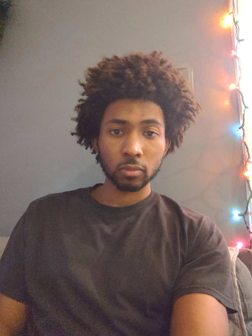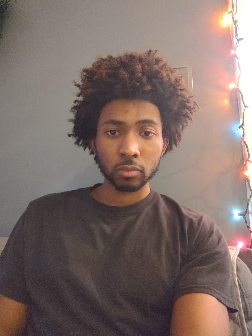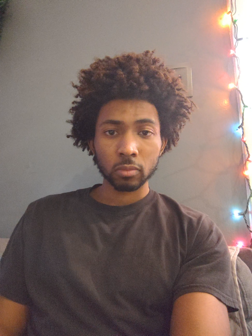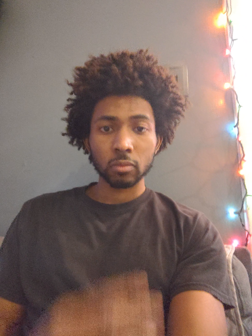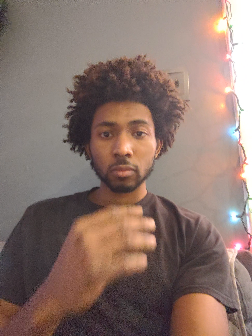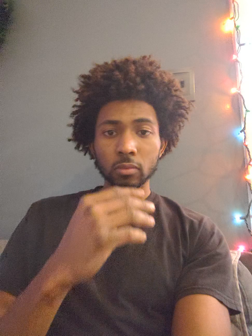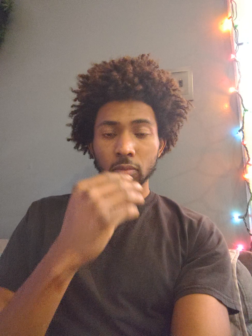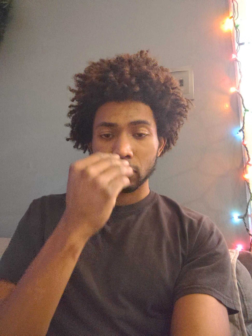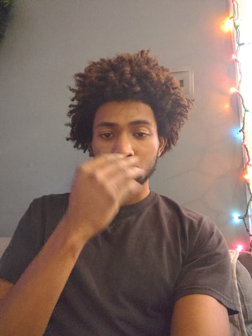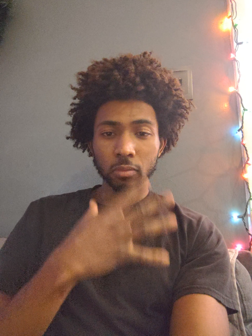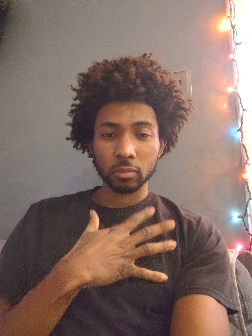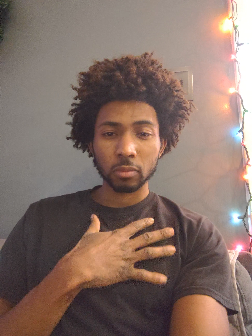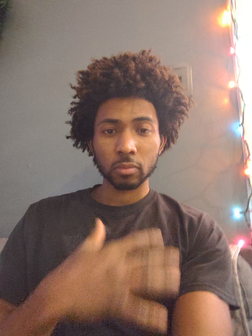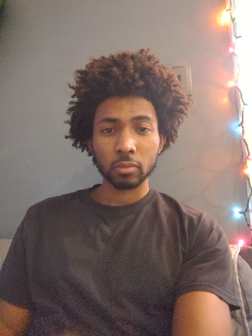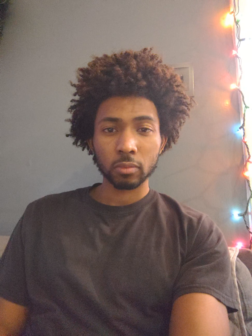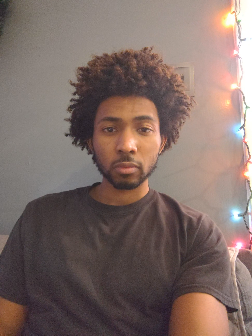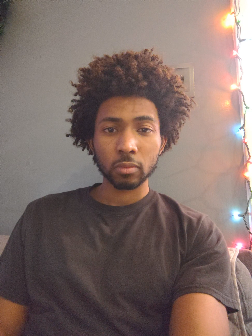pajamas